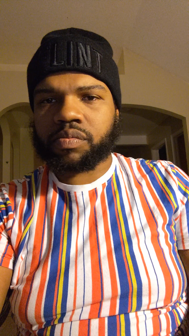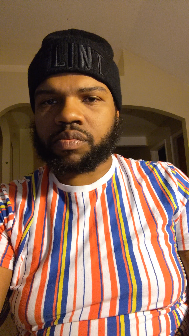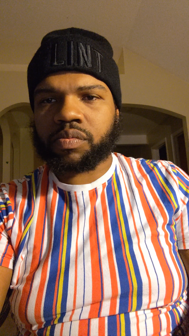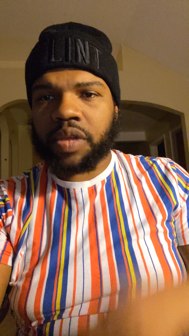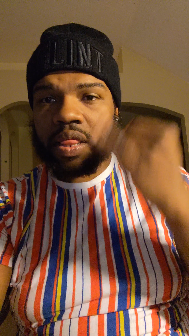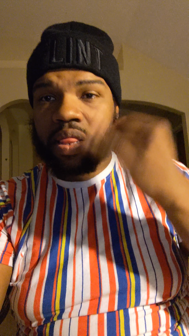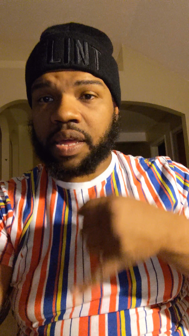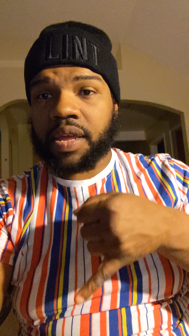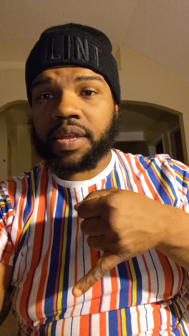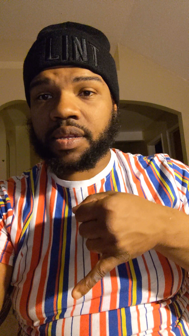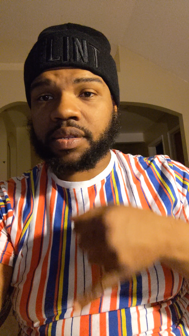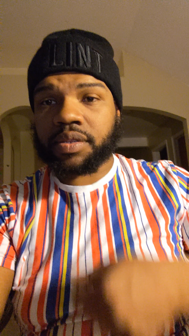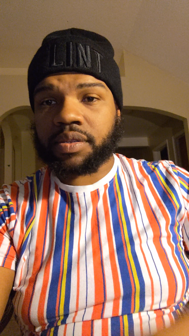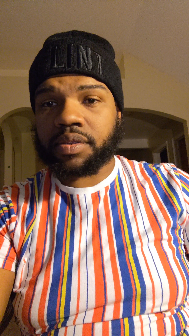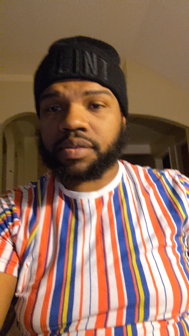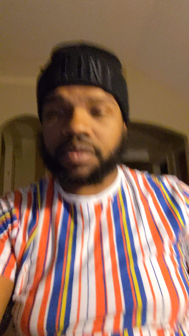last